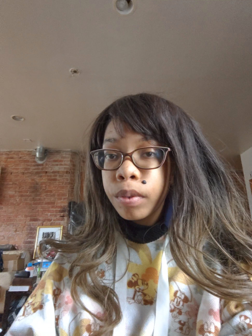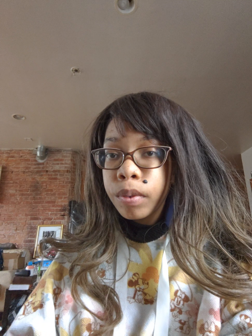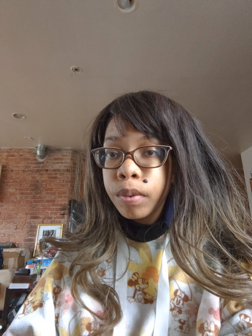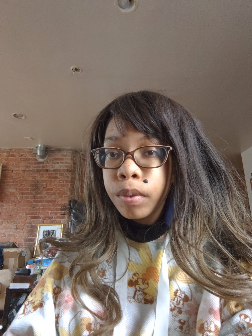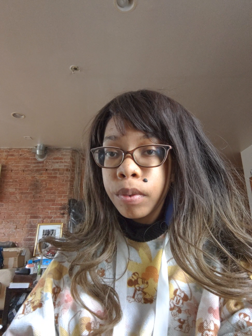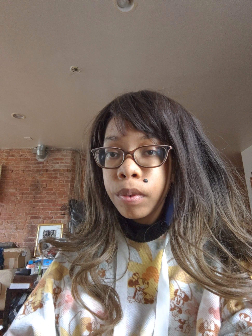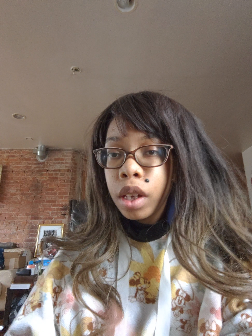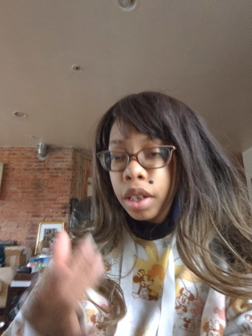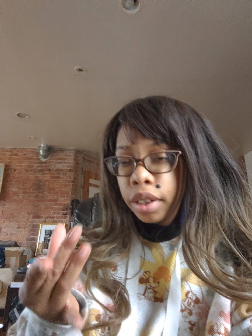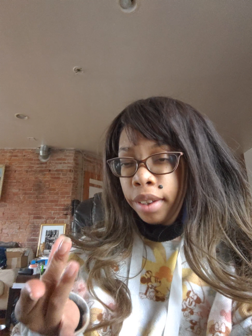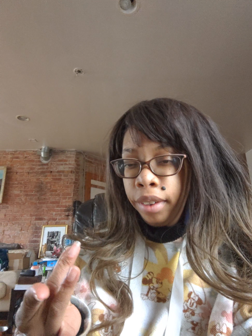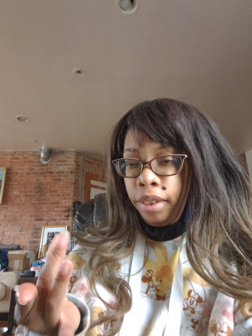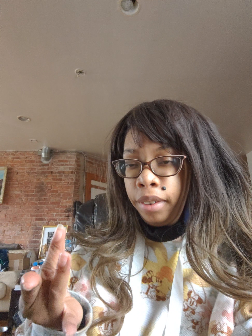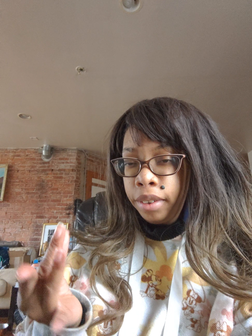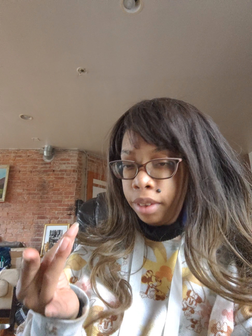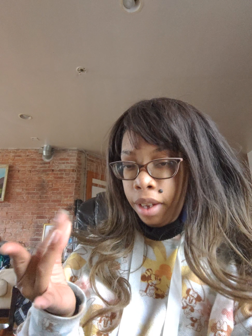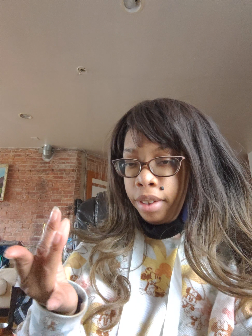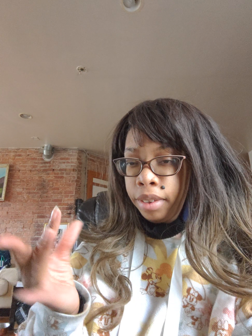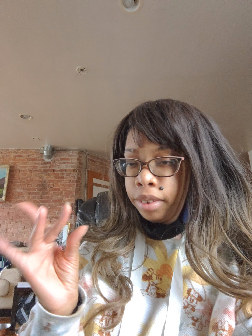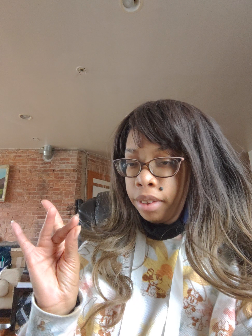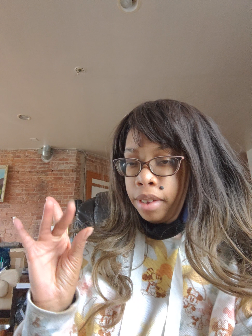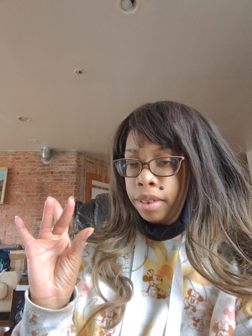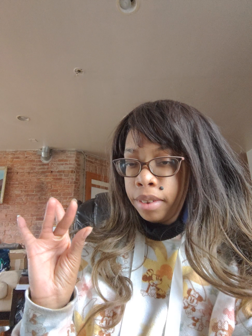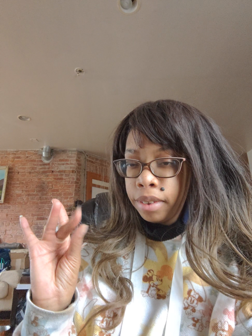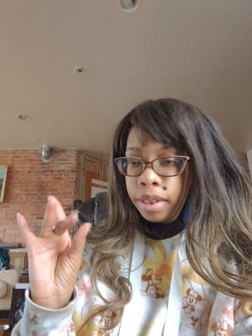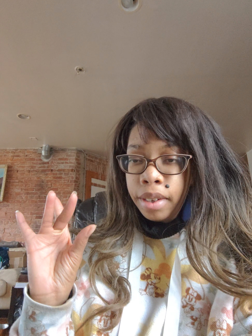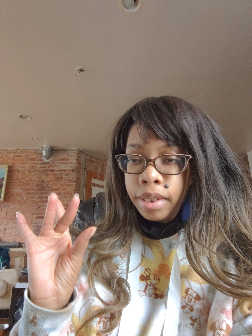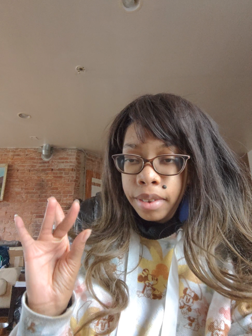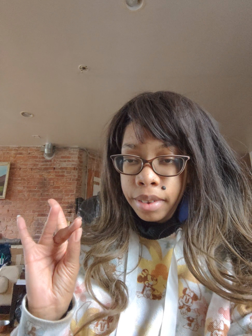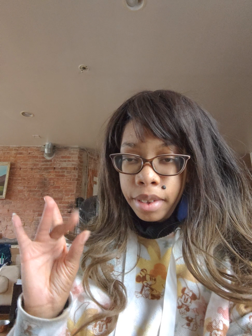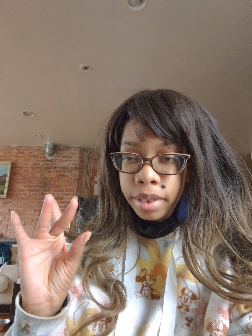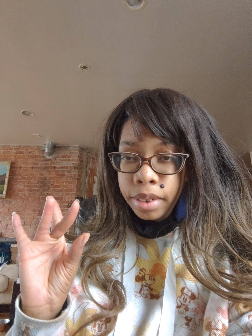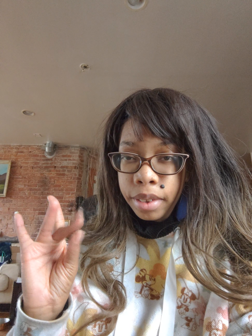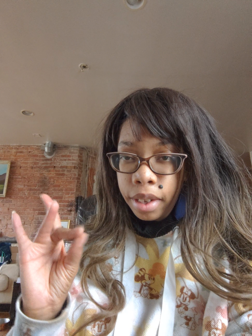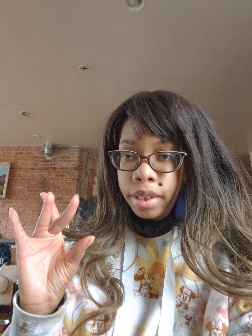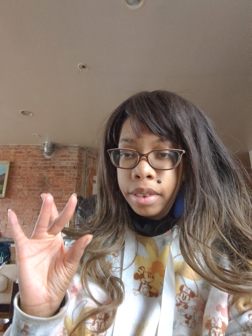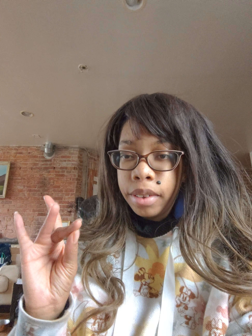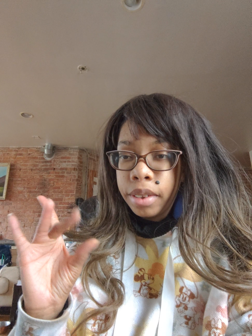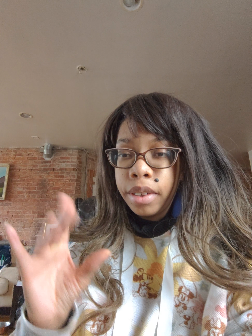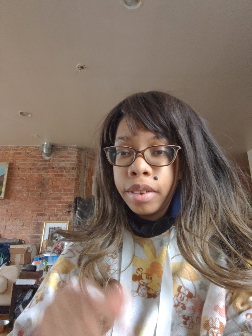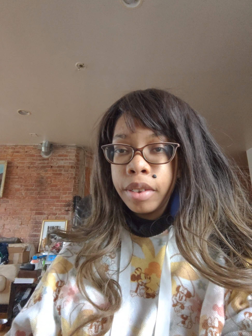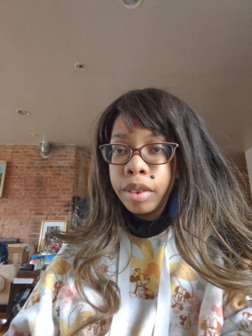sticky